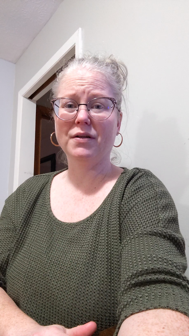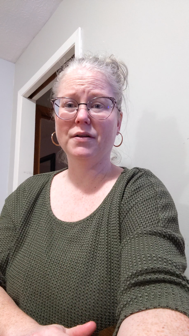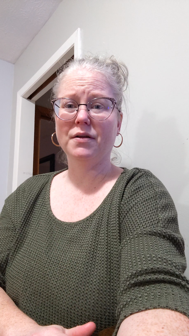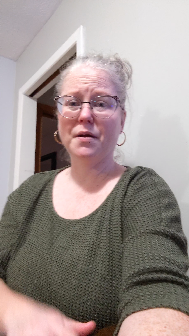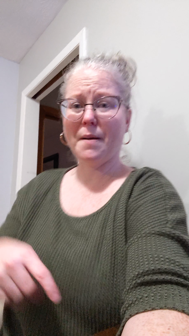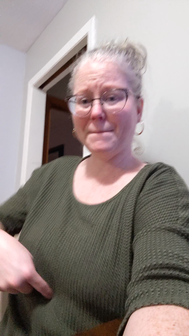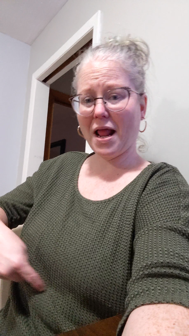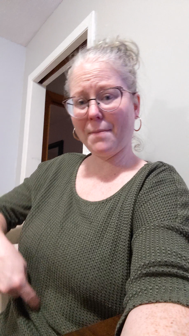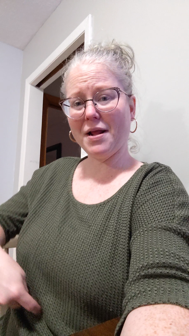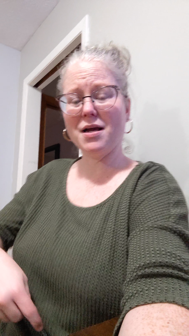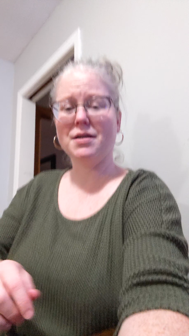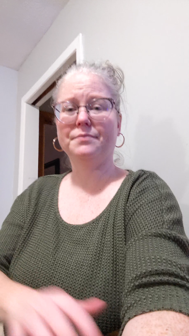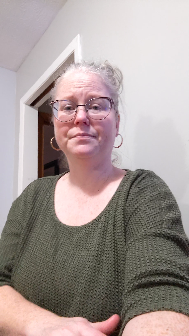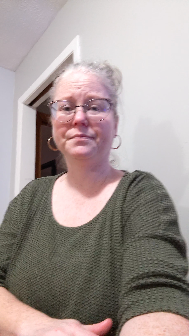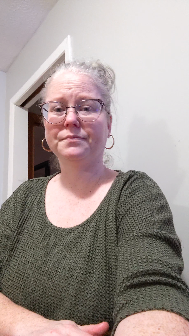belly button